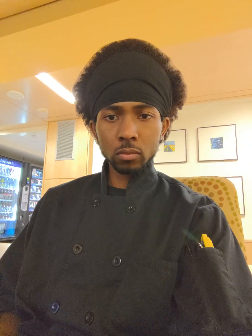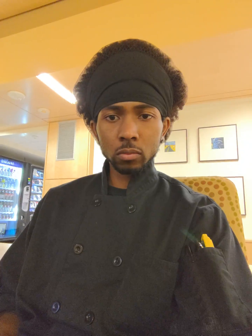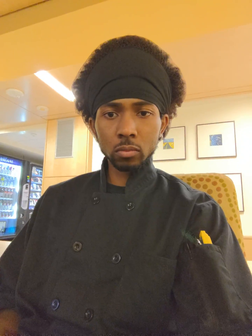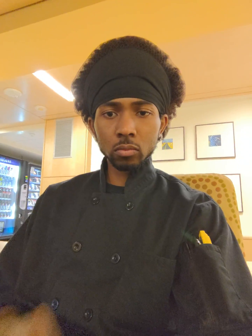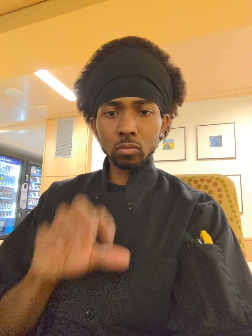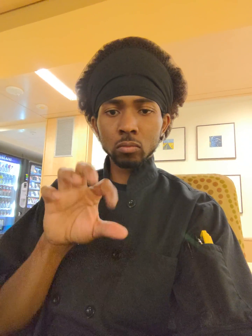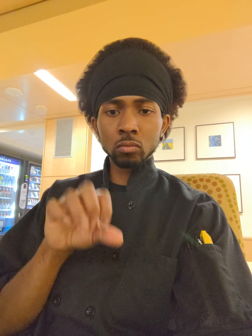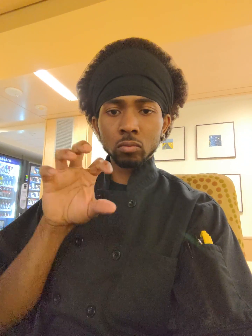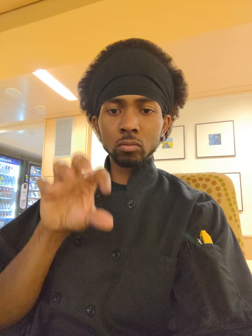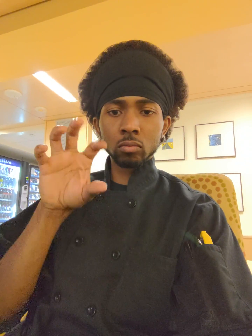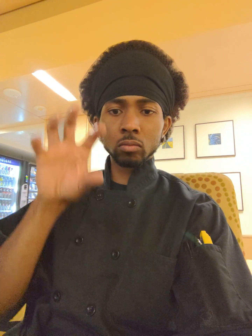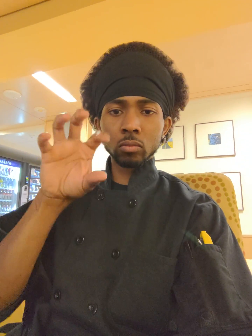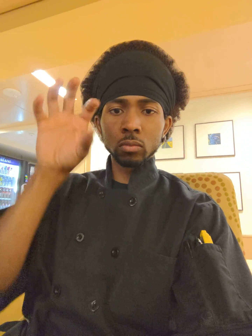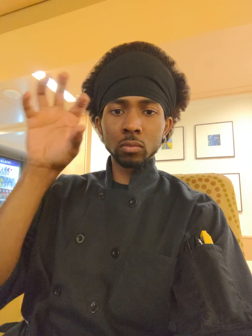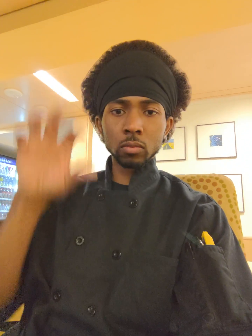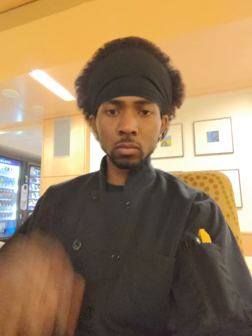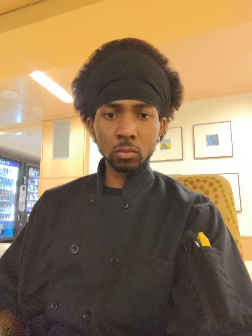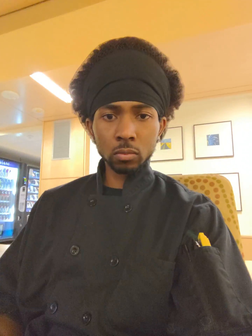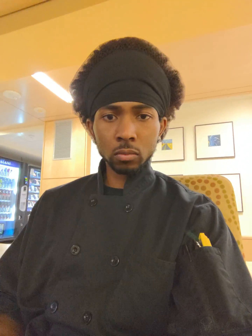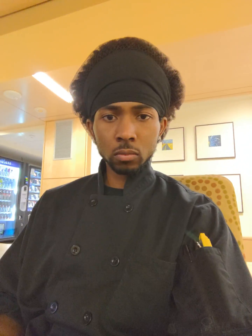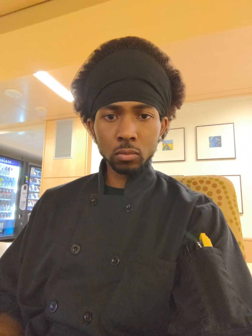climb